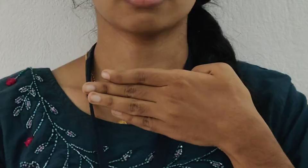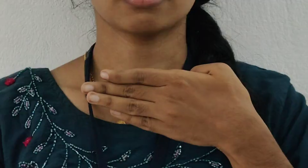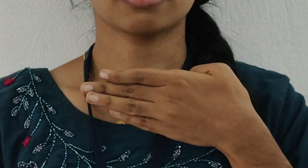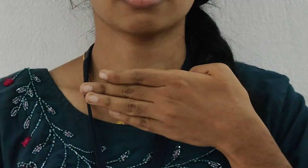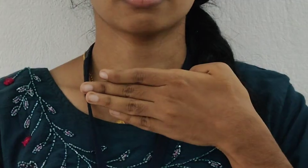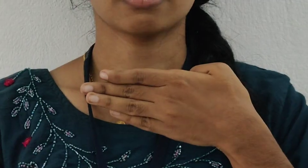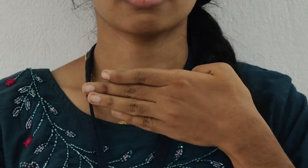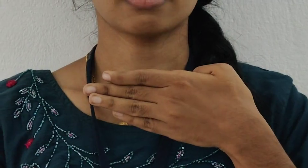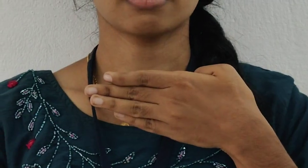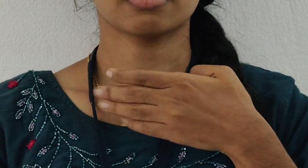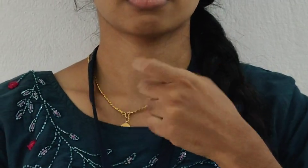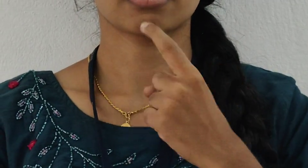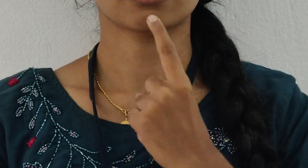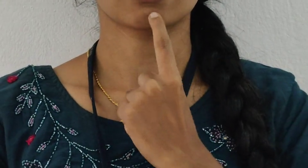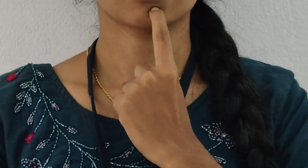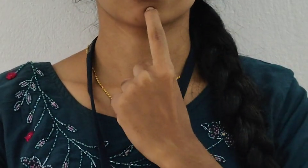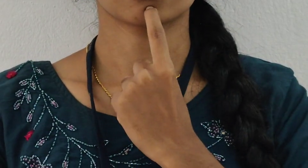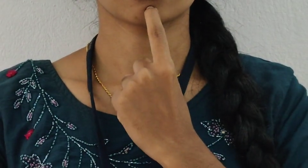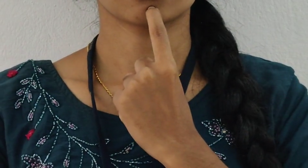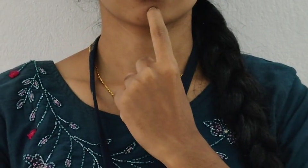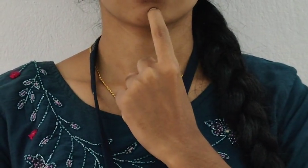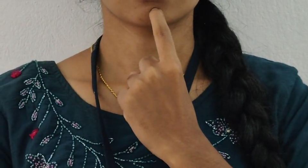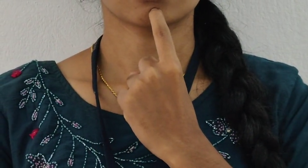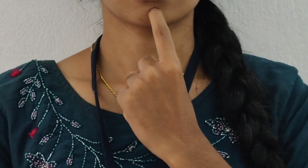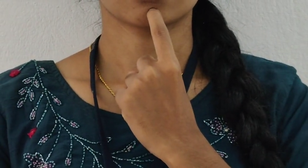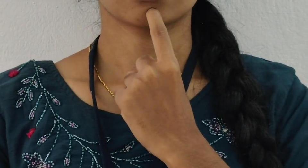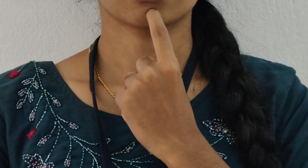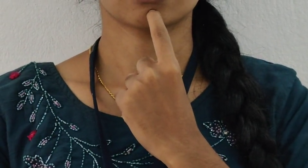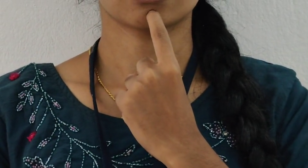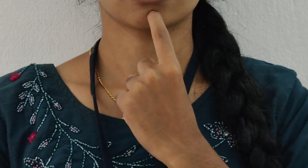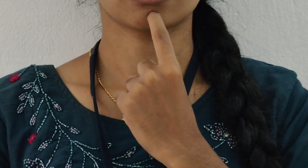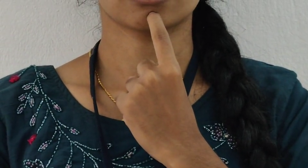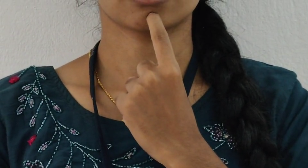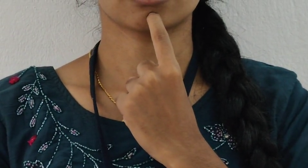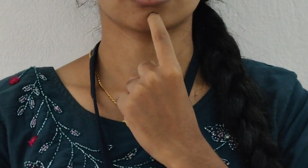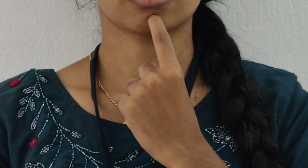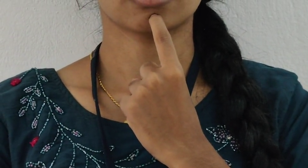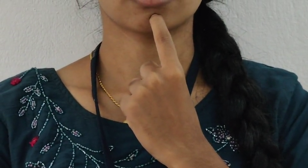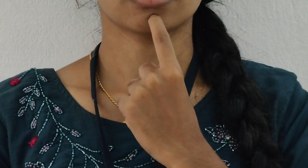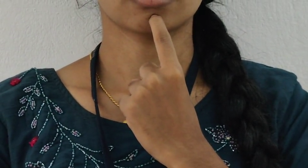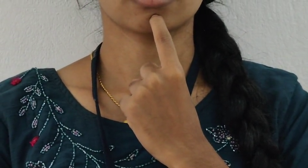അം